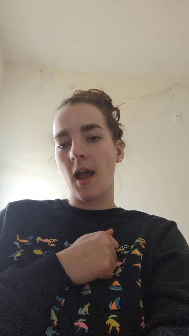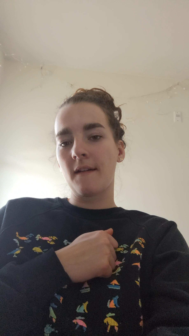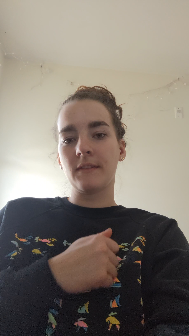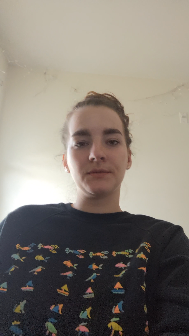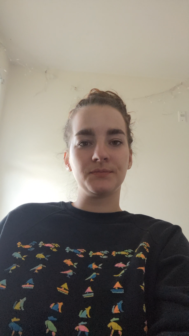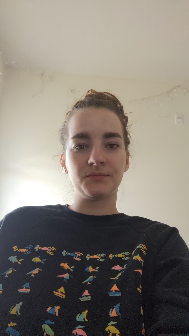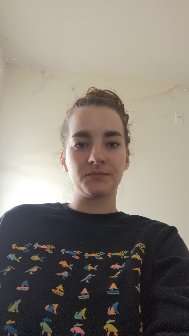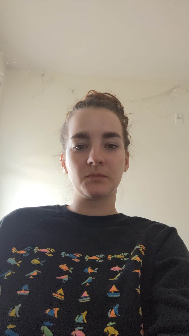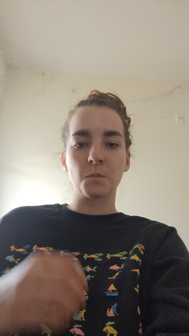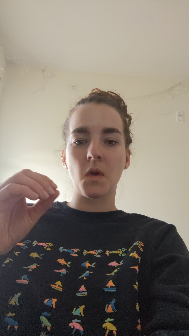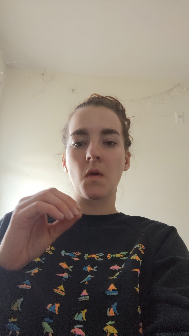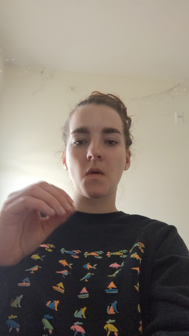more